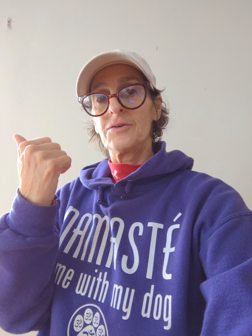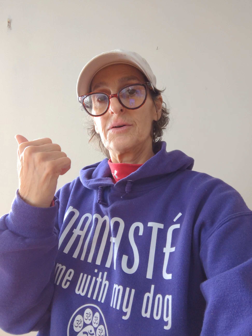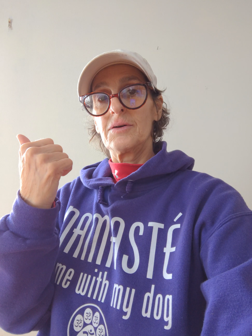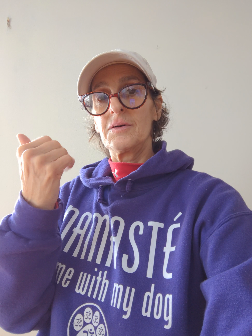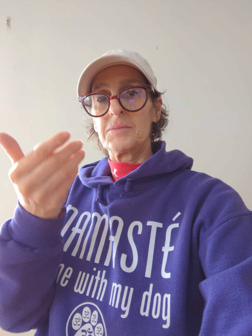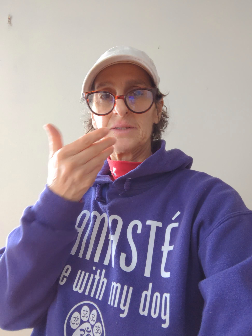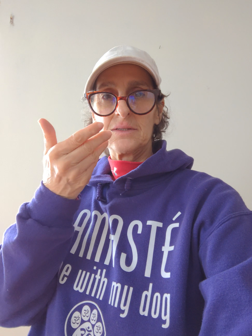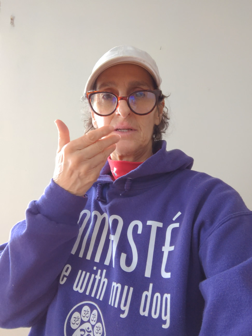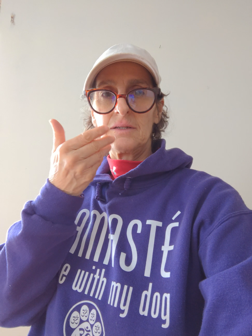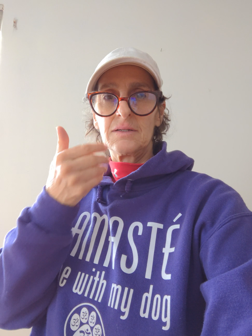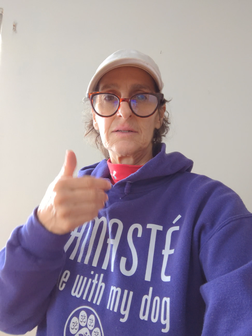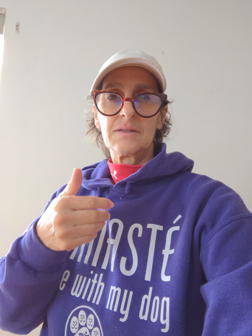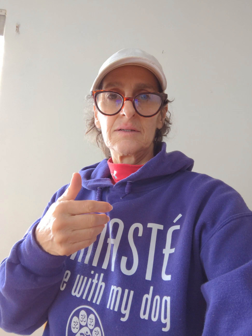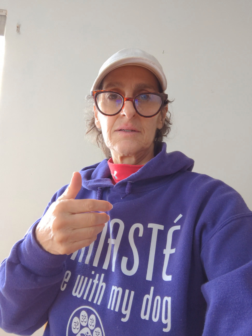pizza